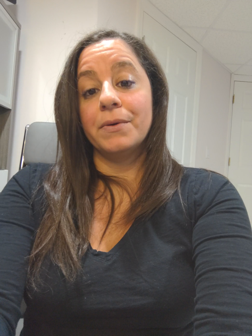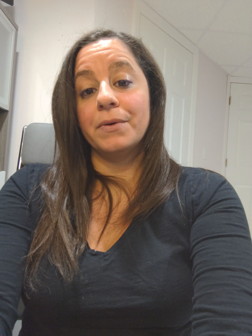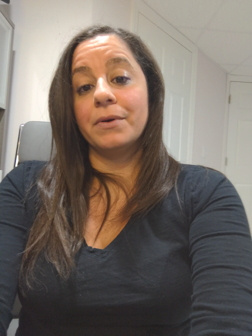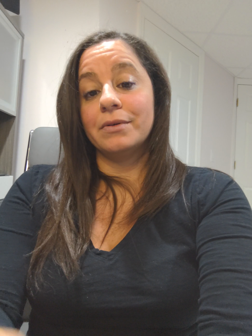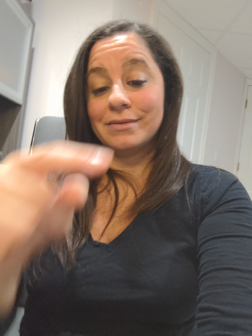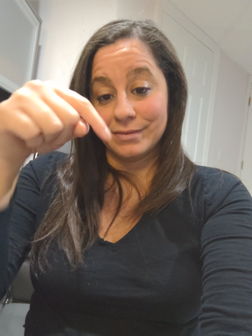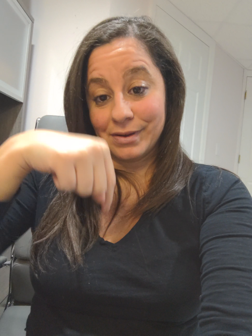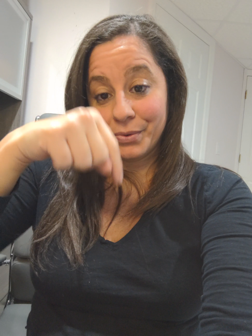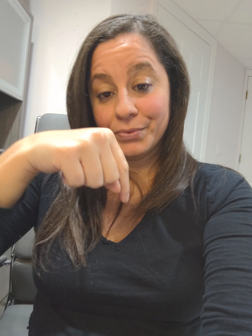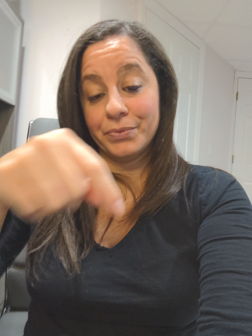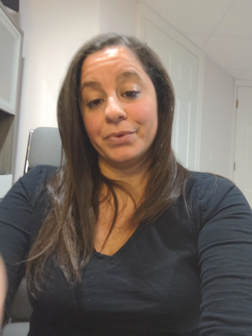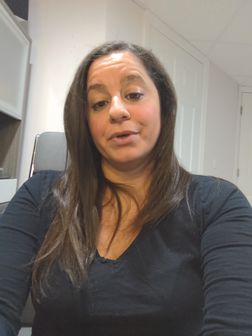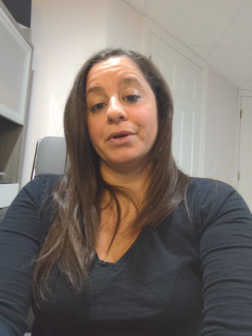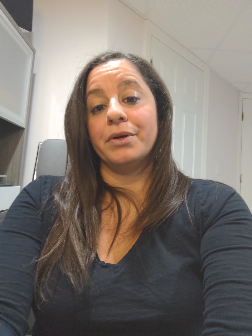down